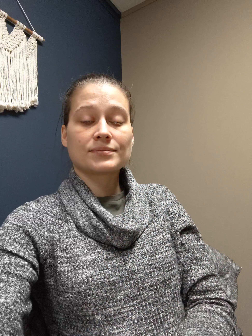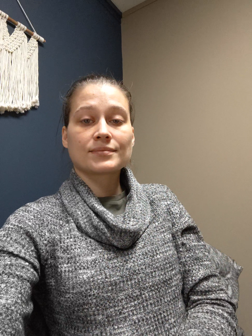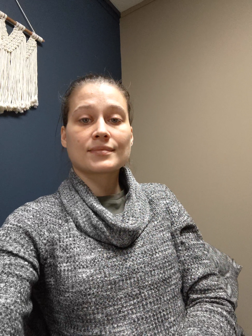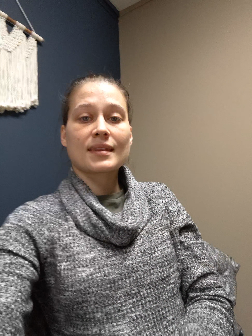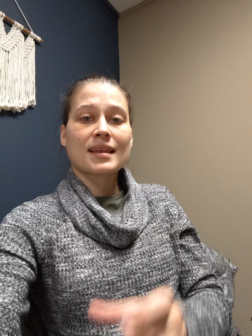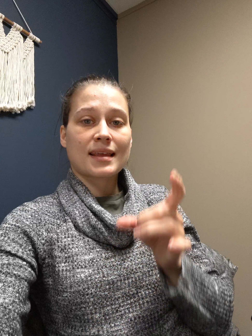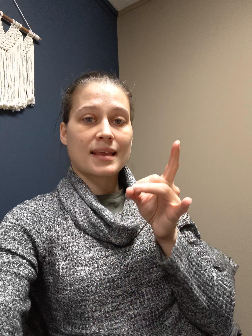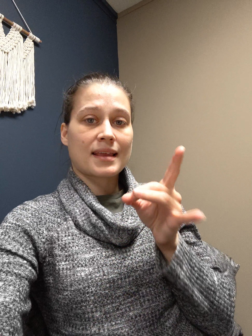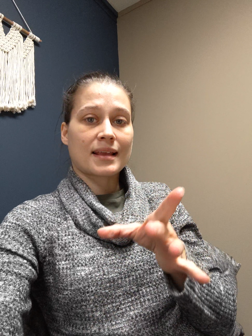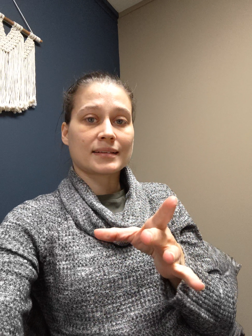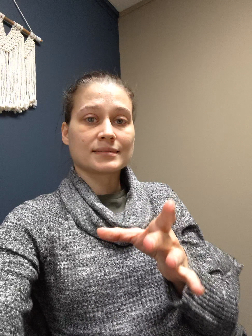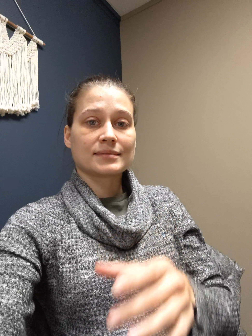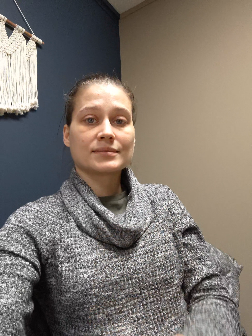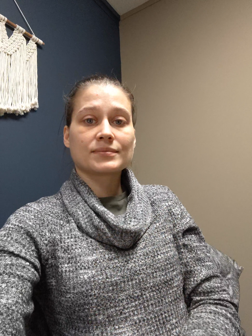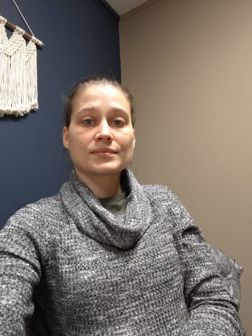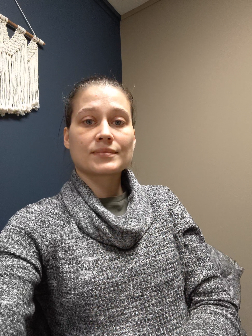hate